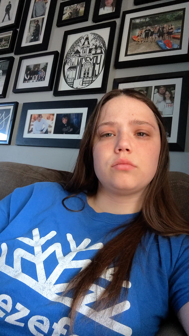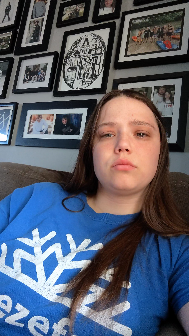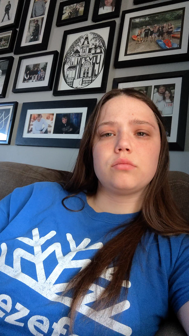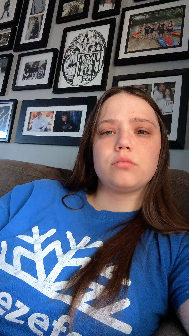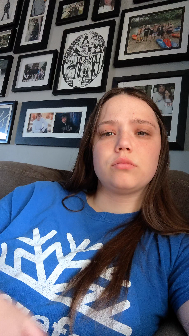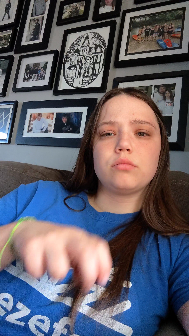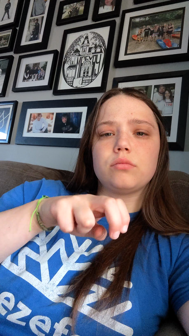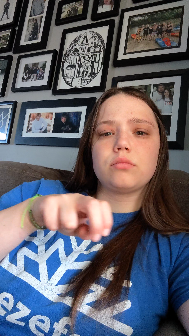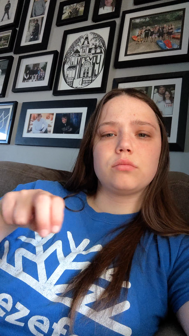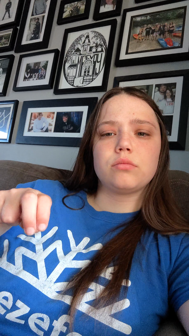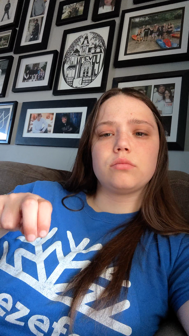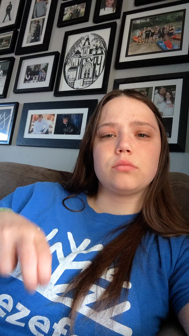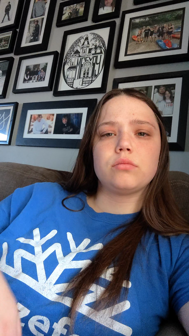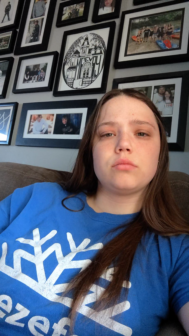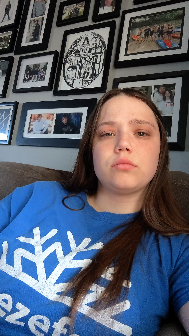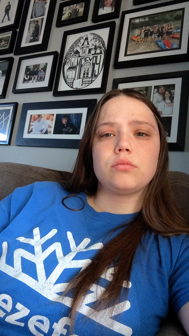bench